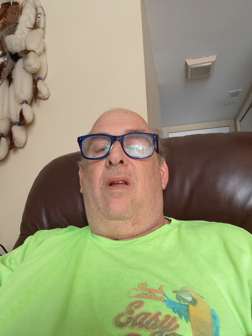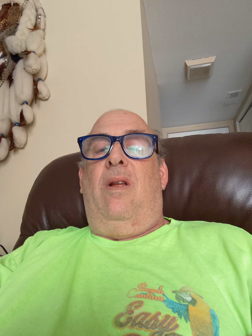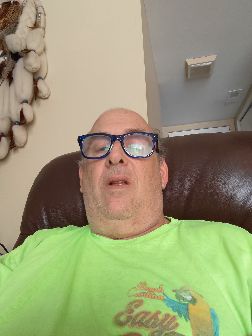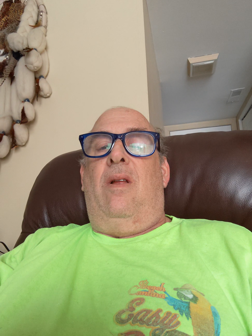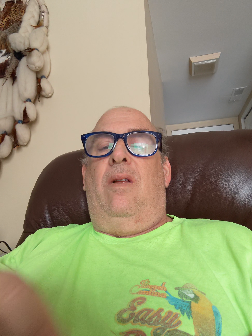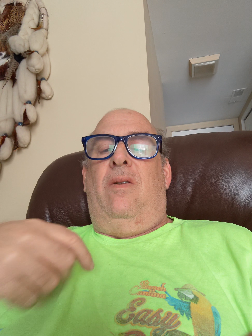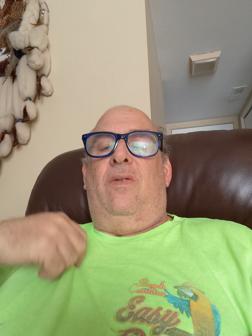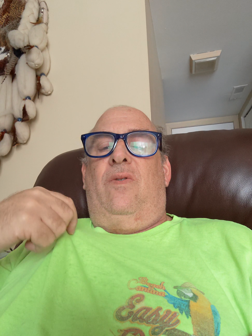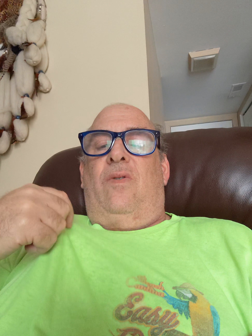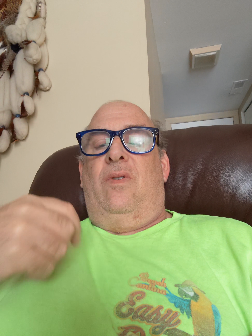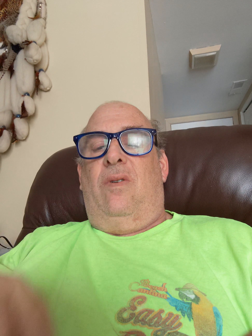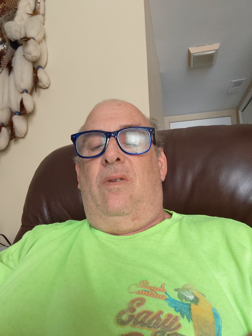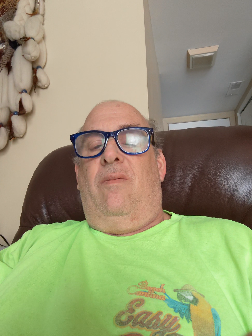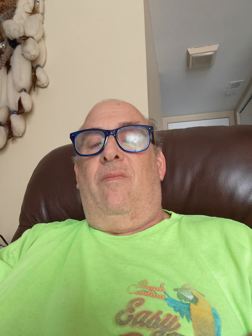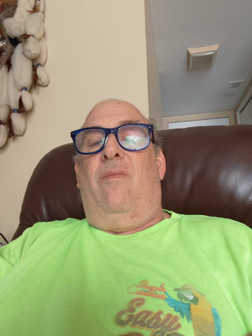shirt